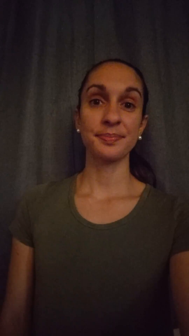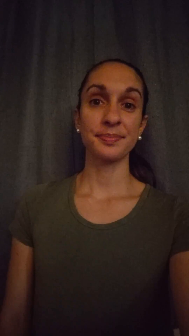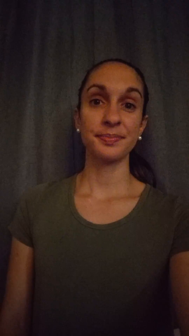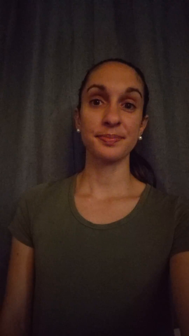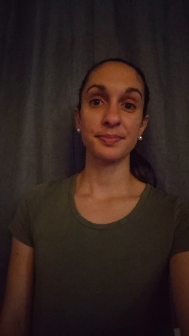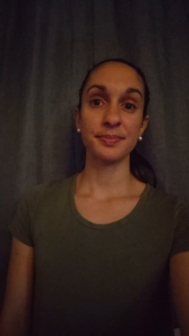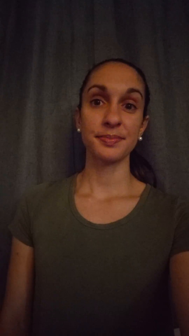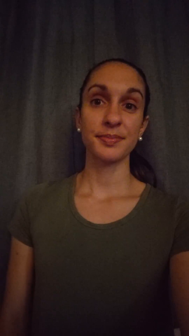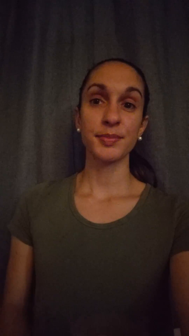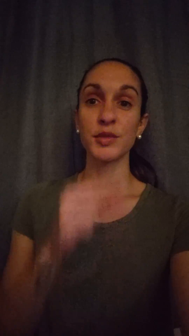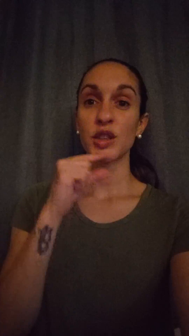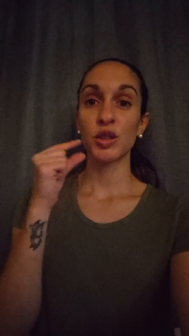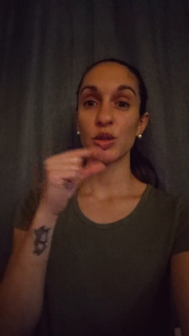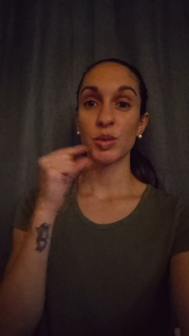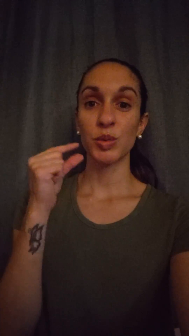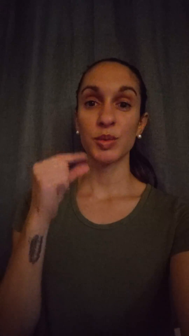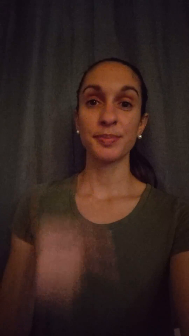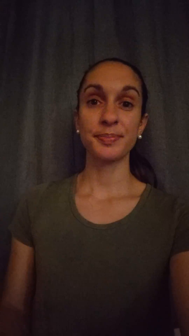glue